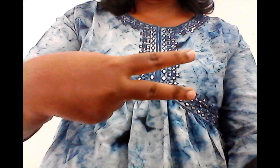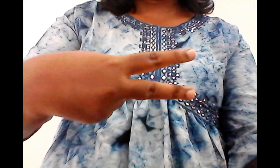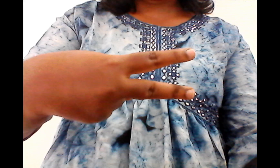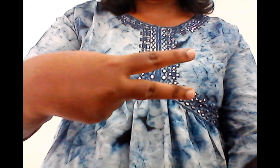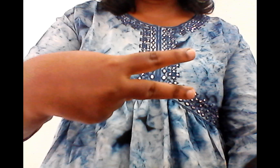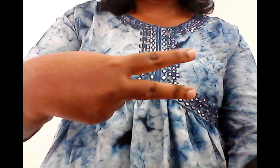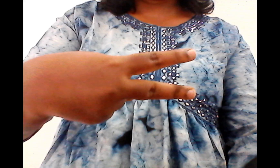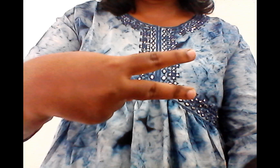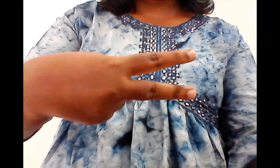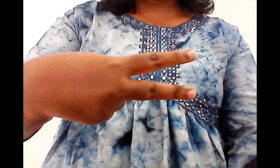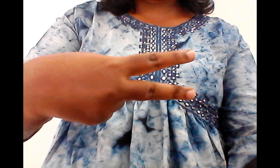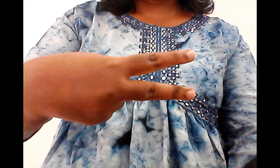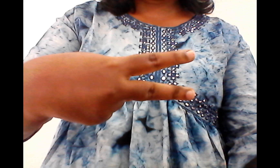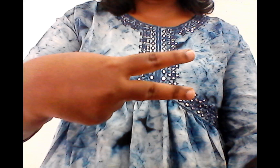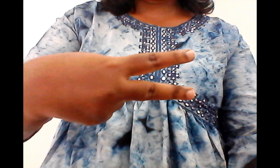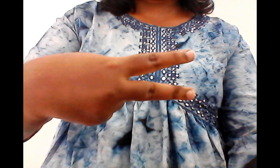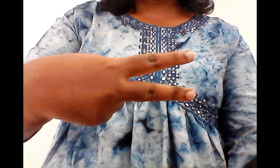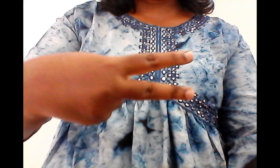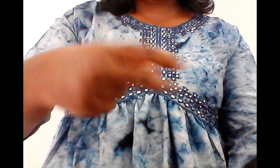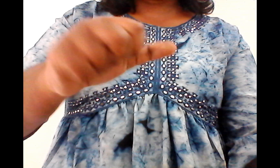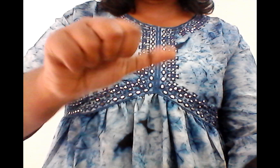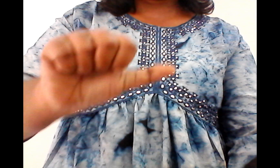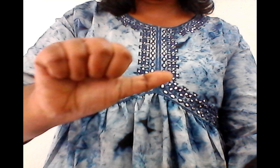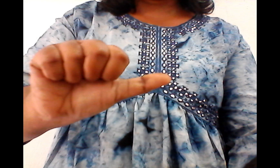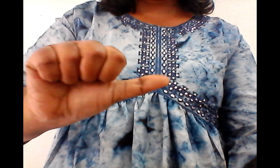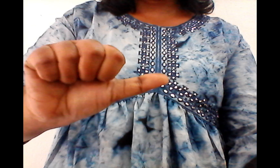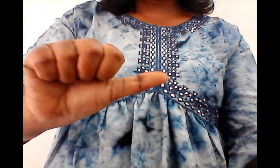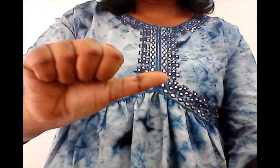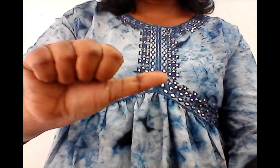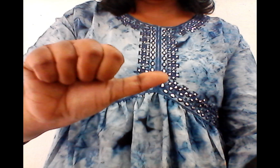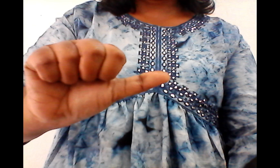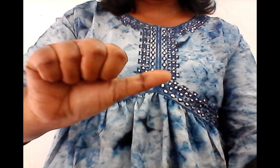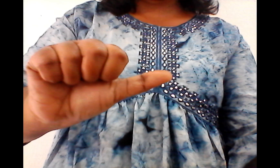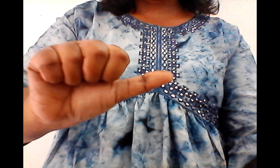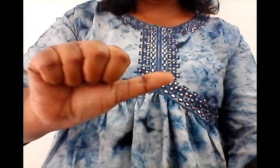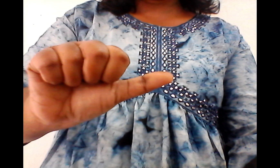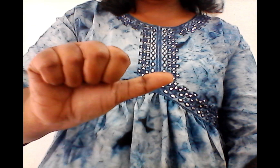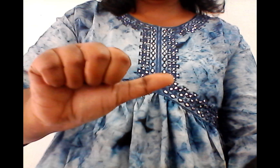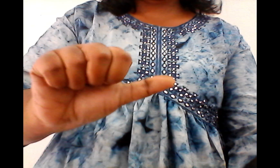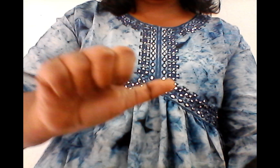ഐ